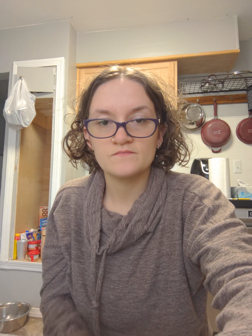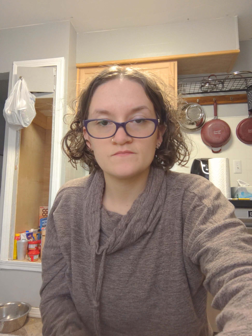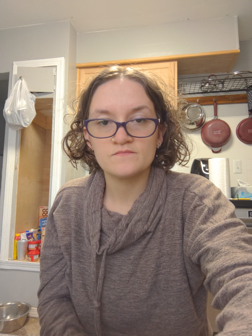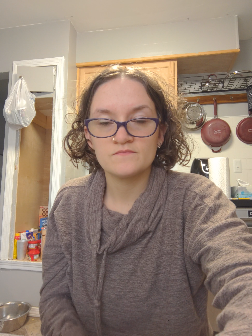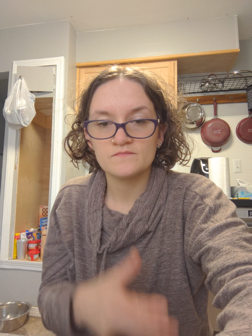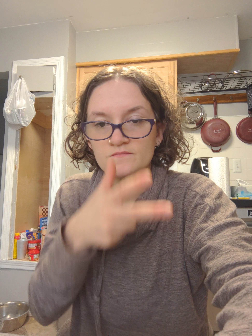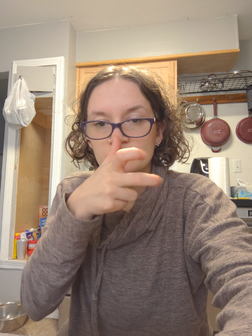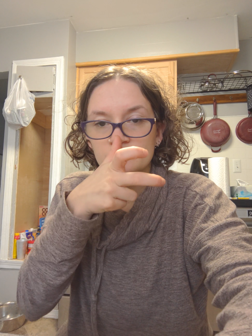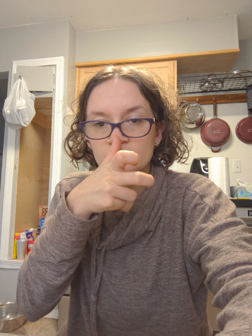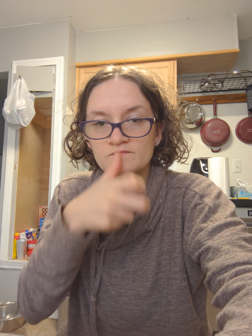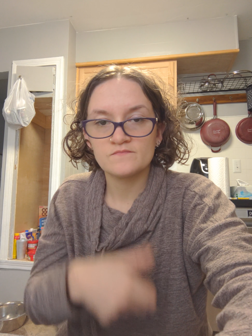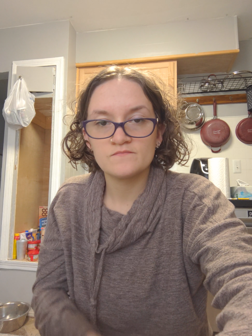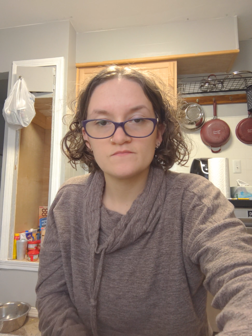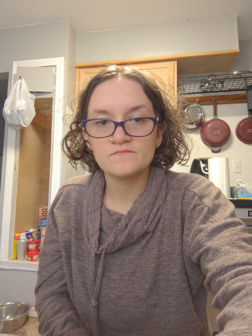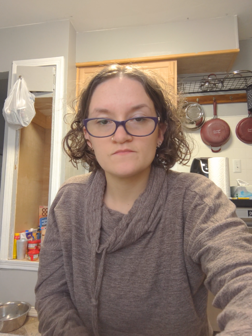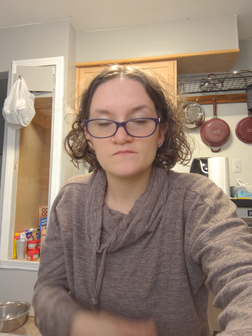bug